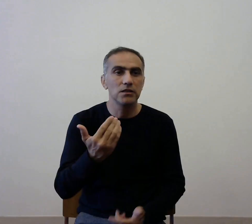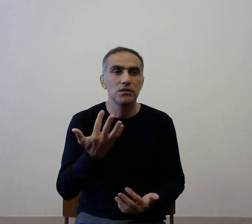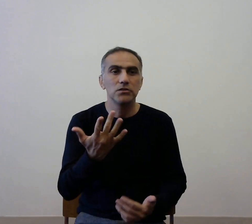necə